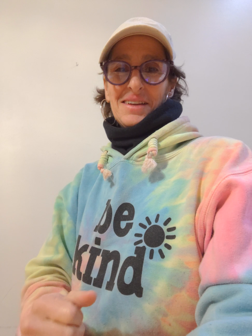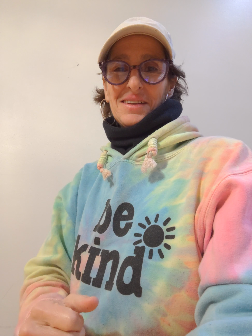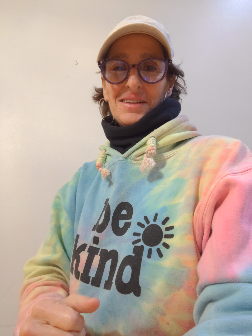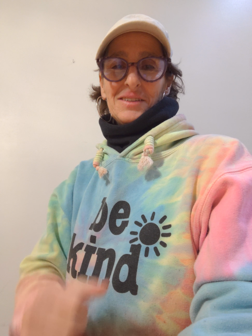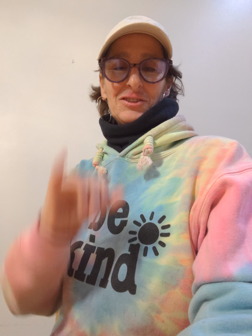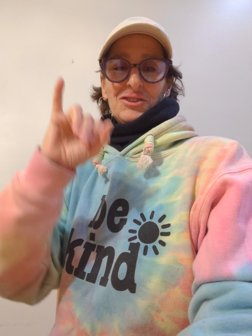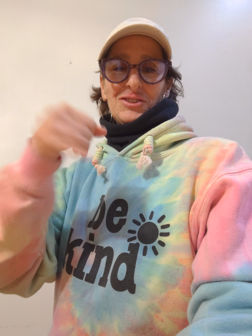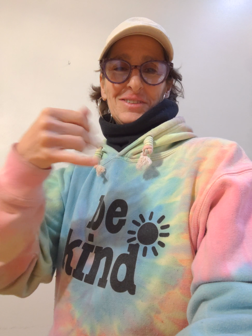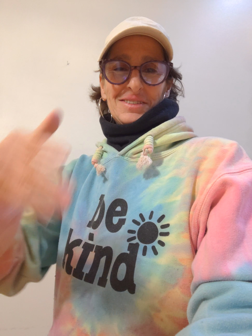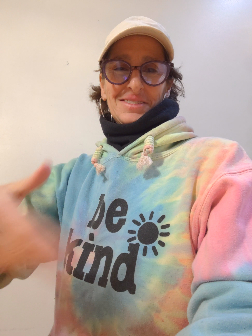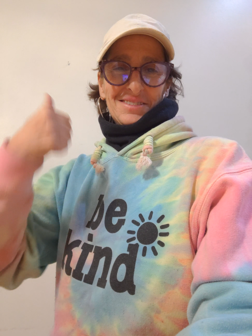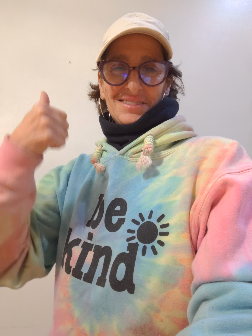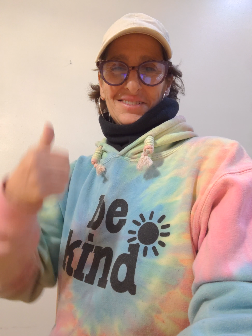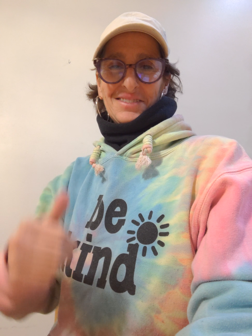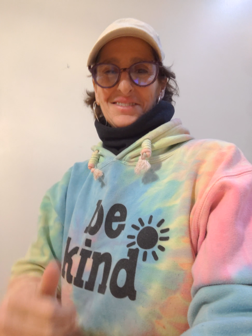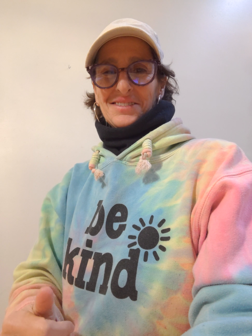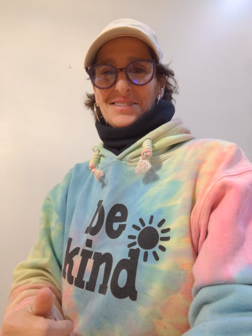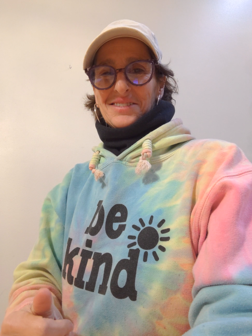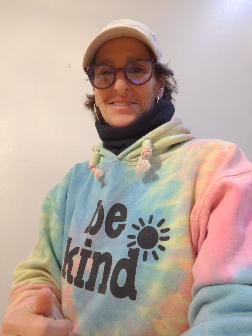jeans